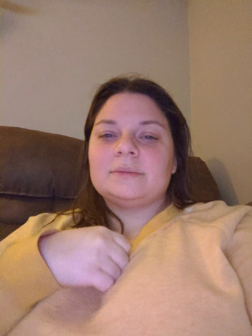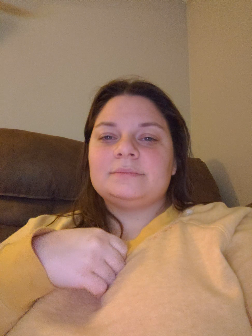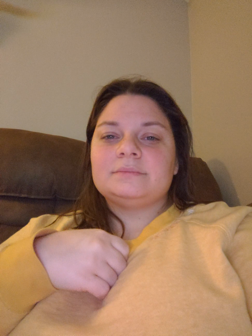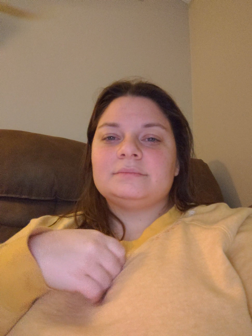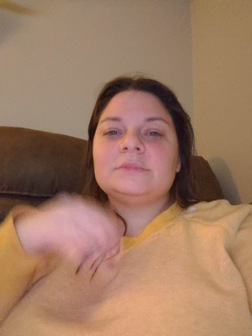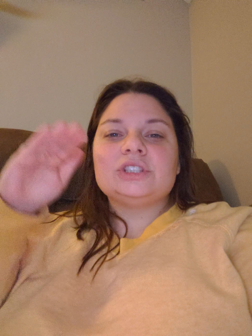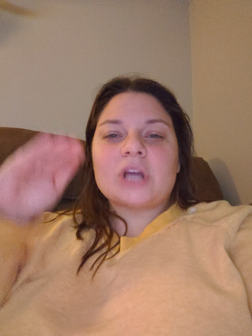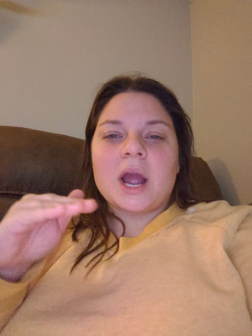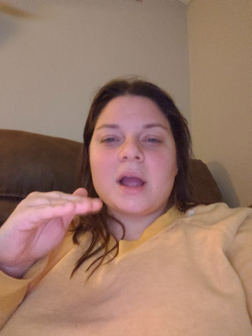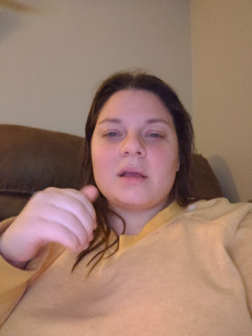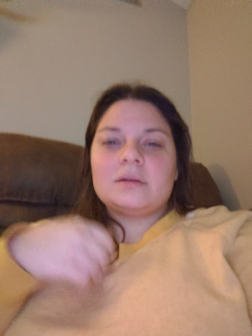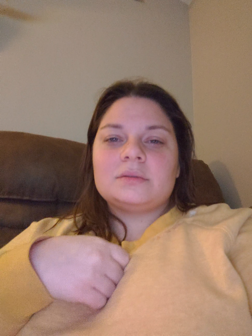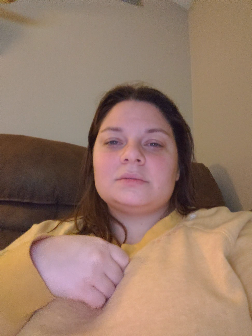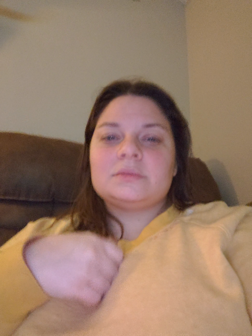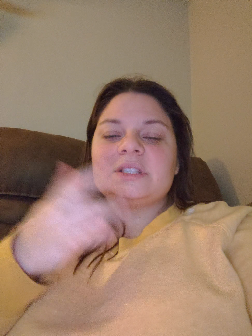child